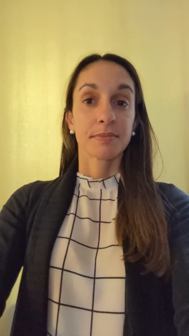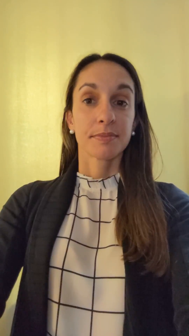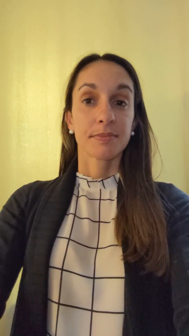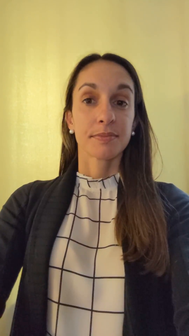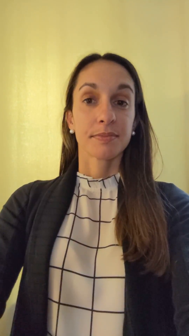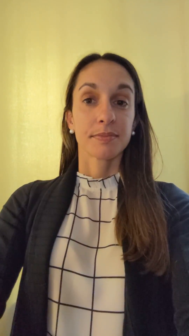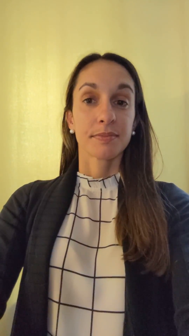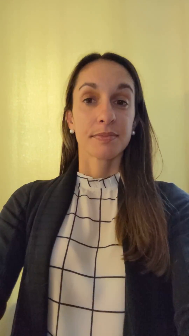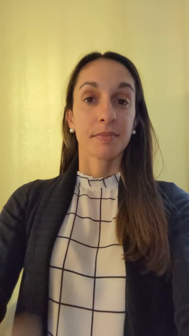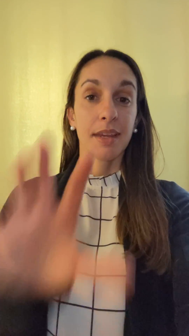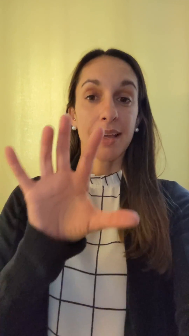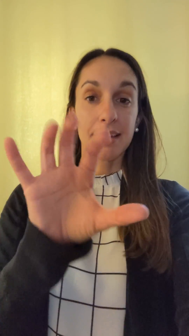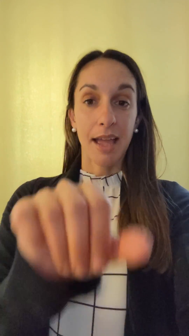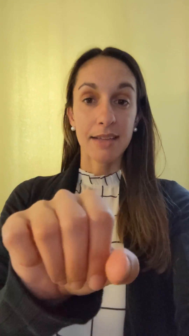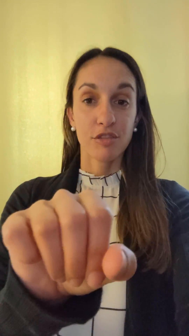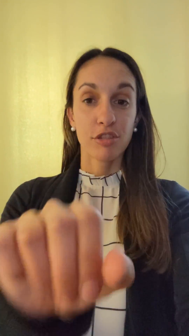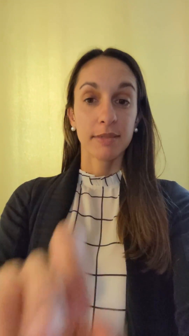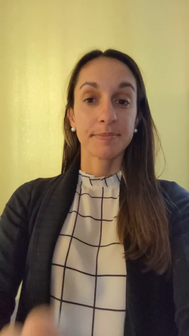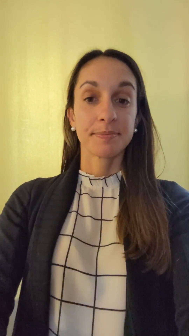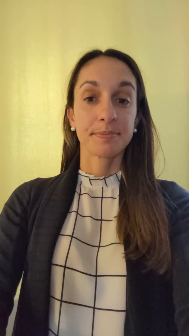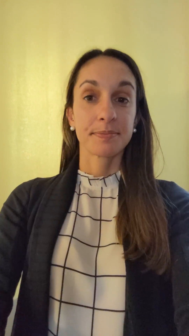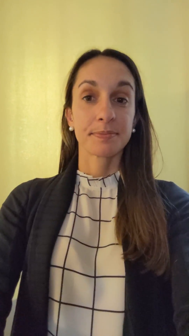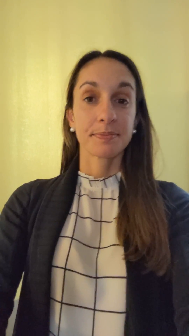catch